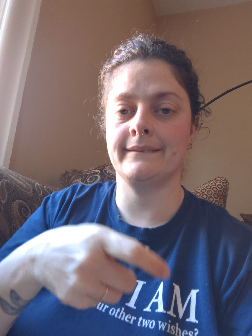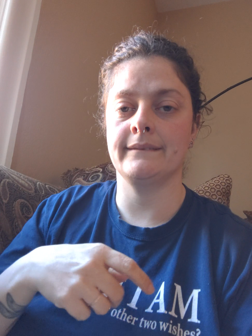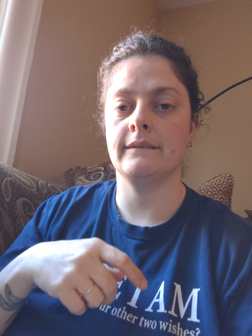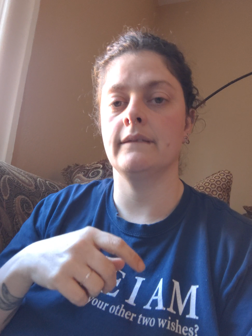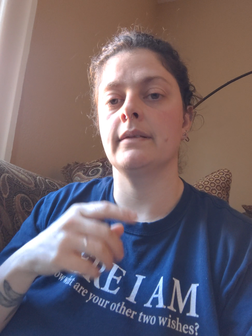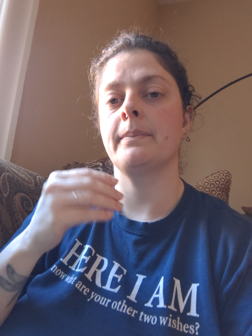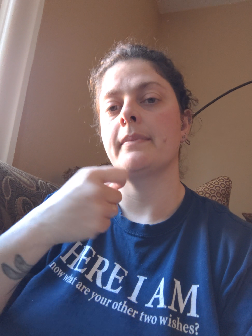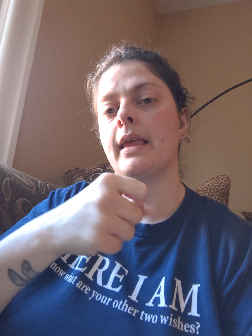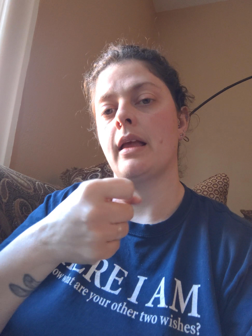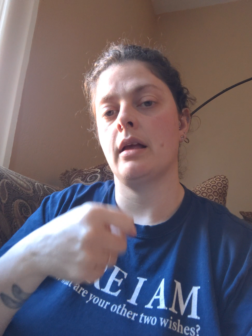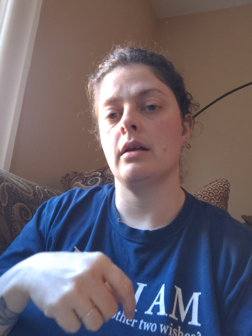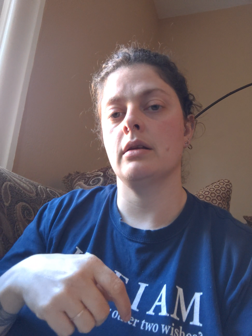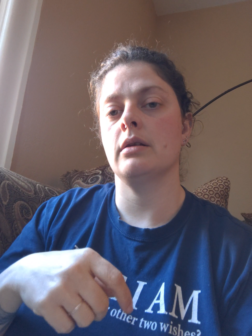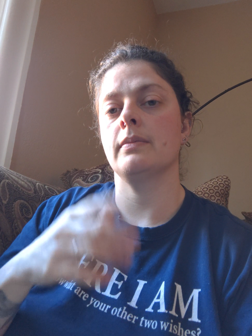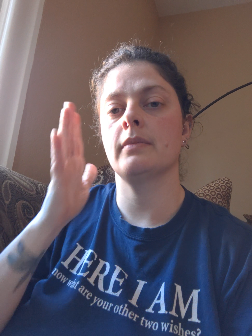make